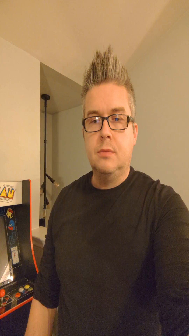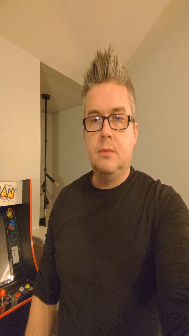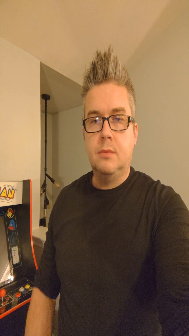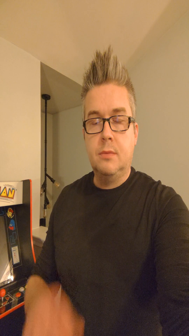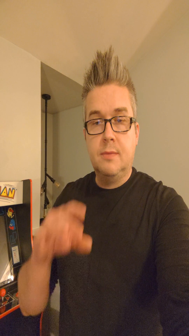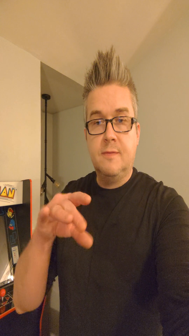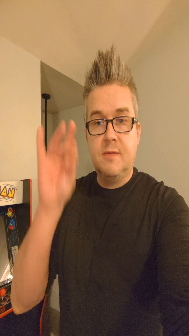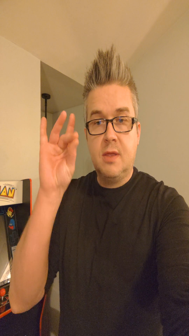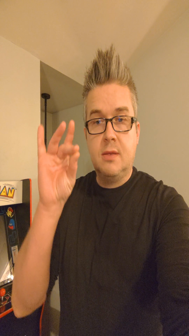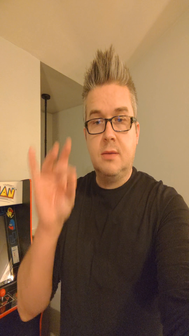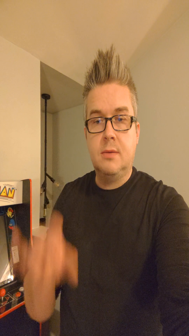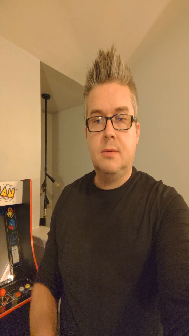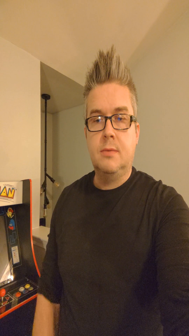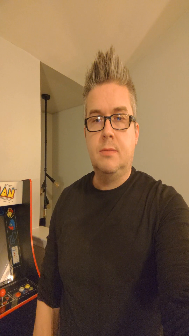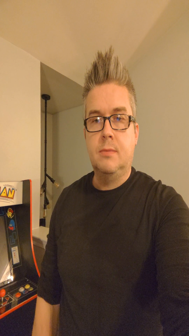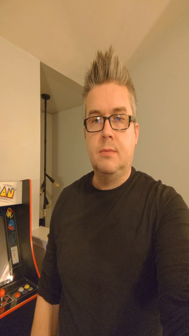find